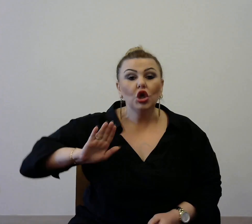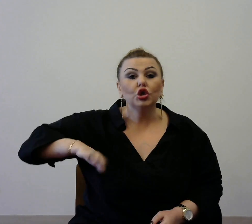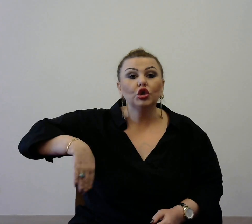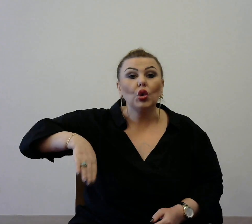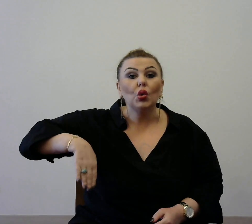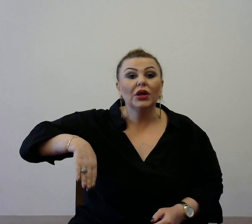sonra